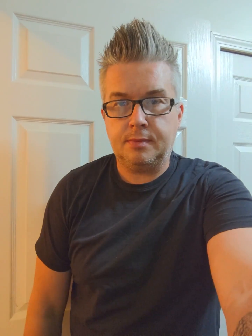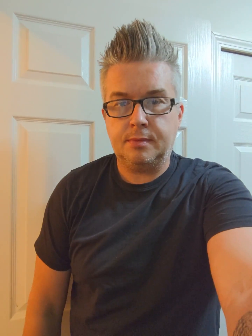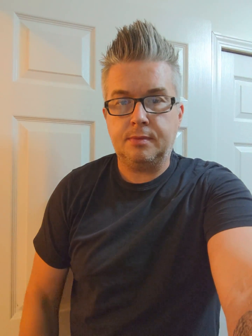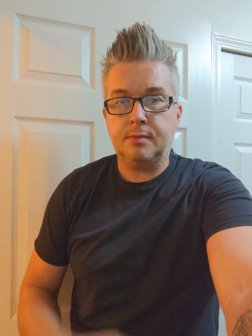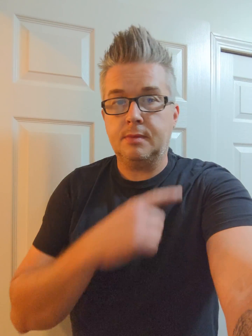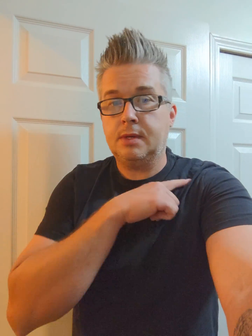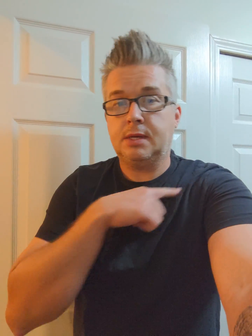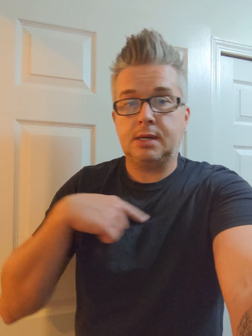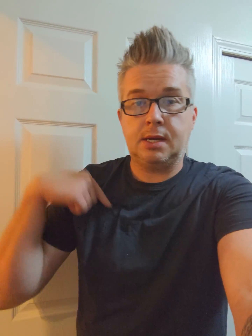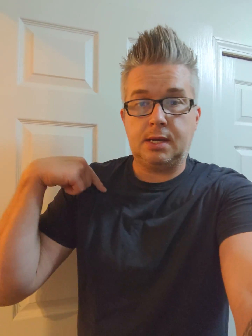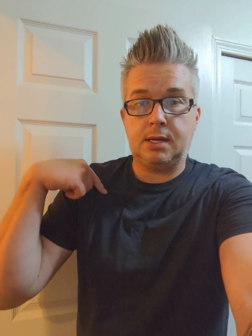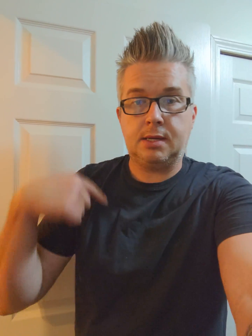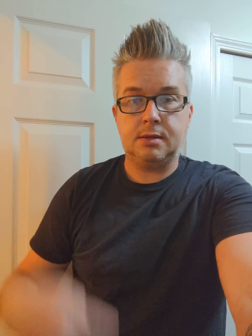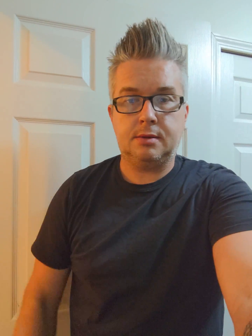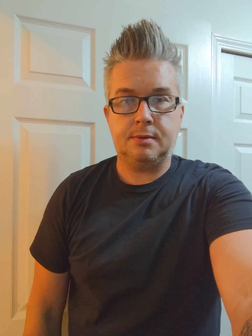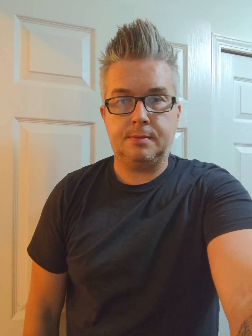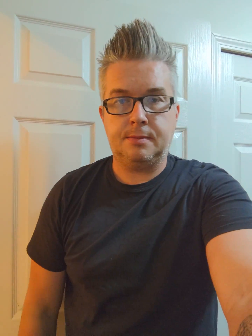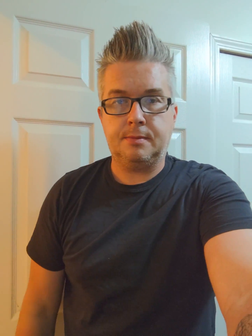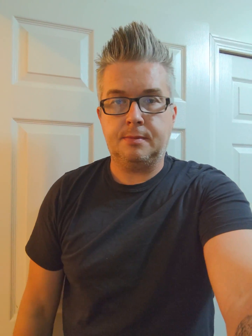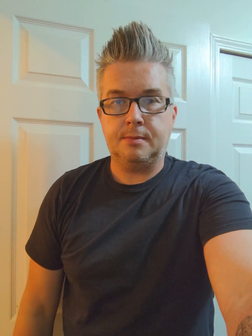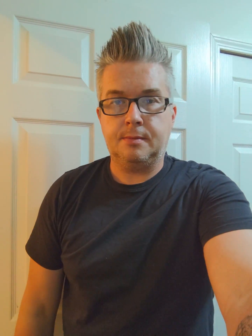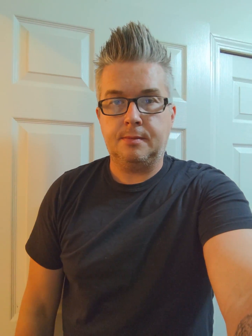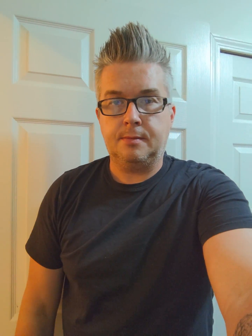necklace